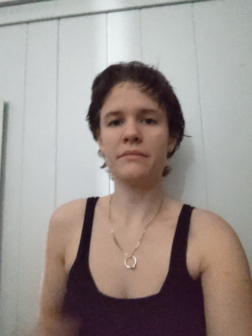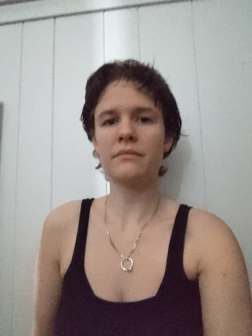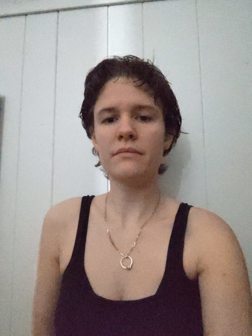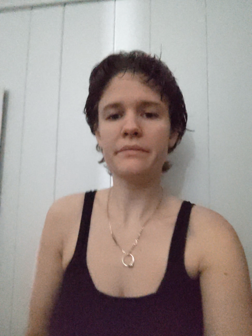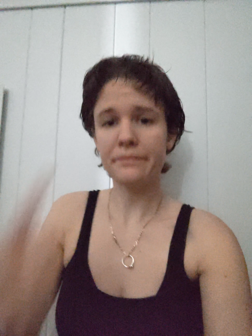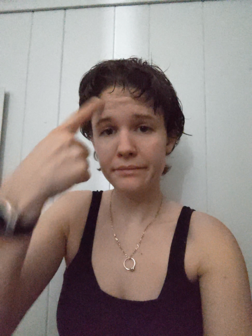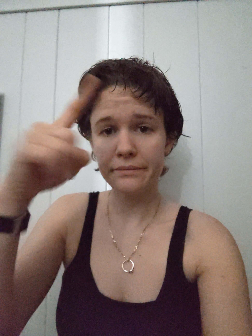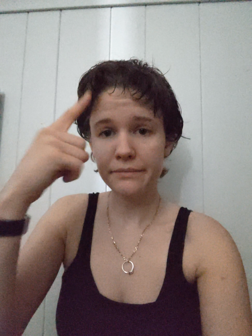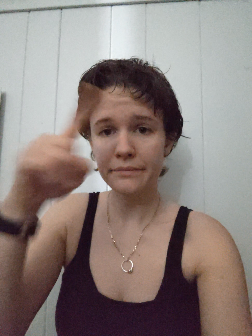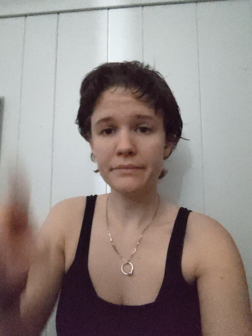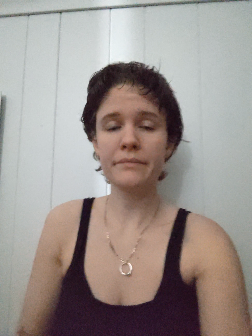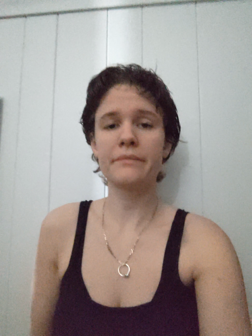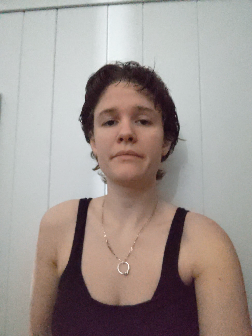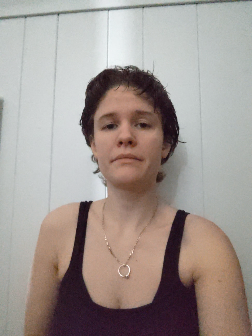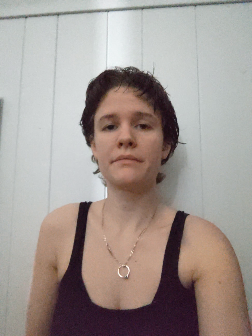for